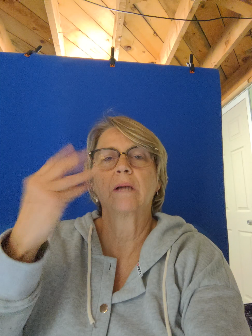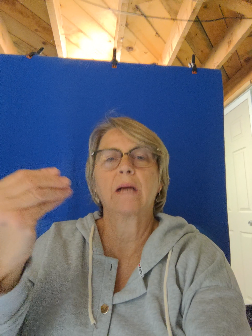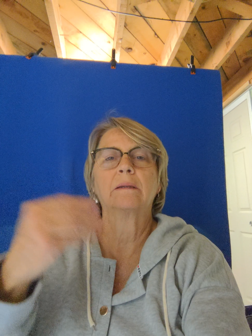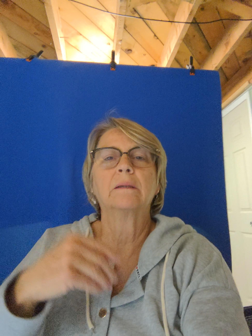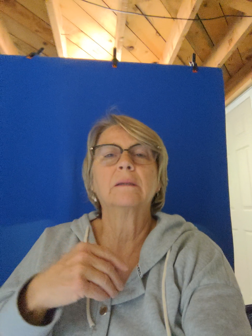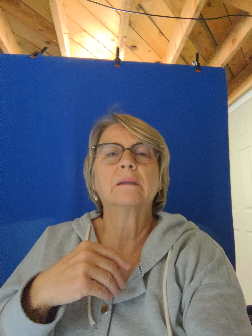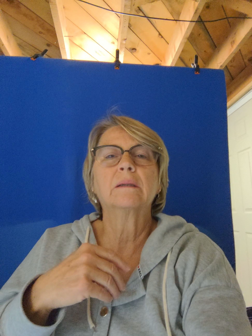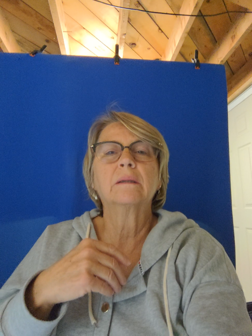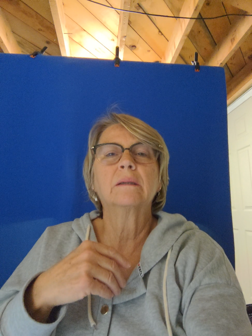outside